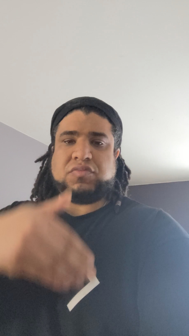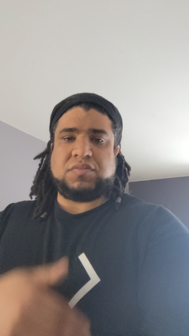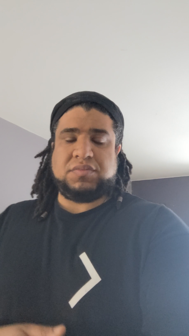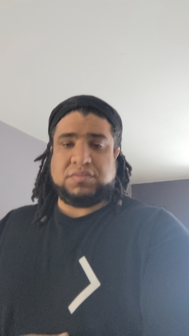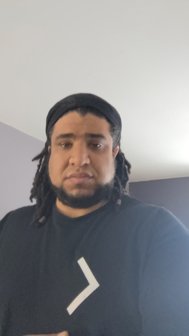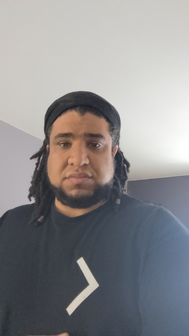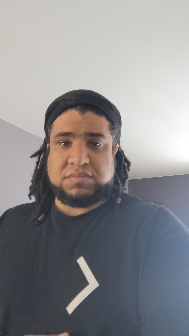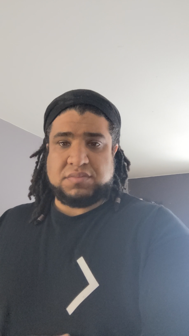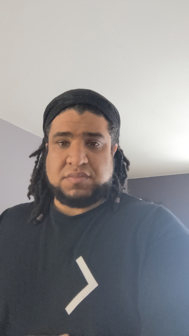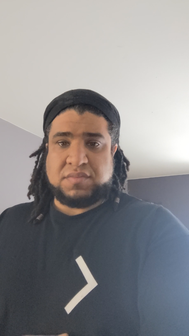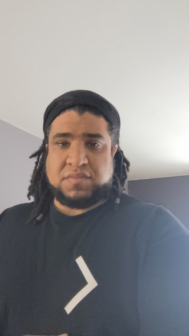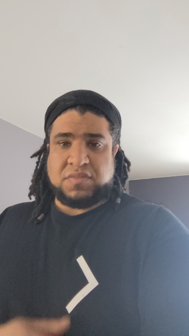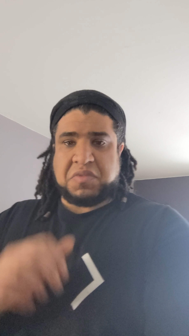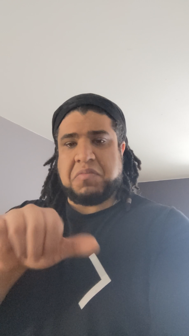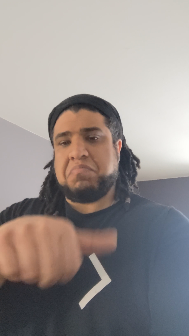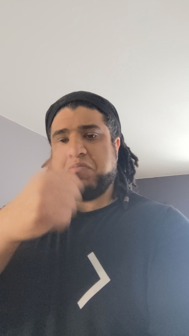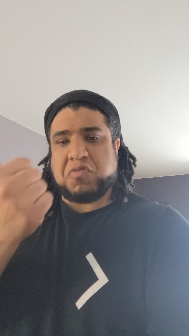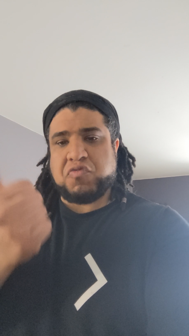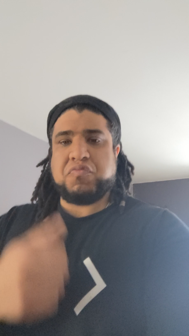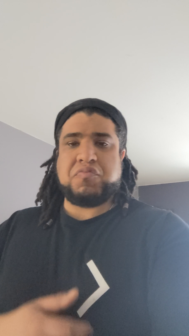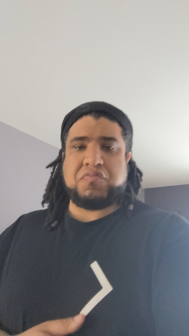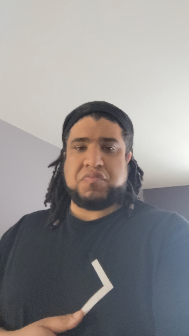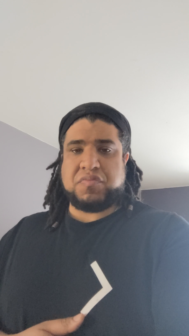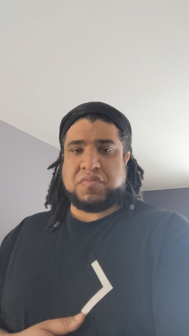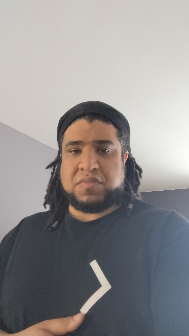other